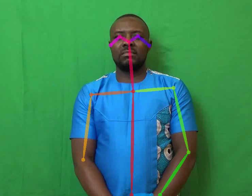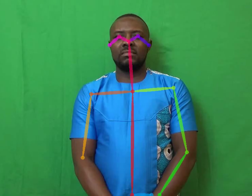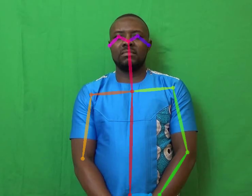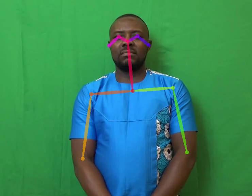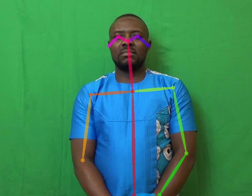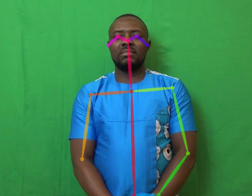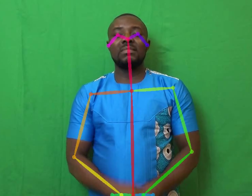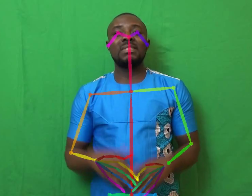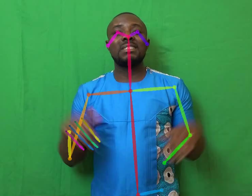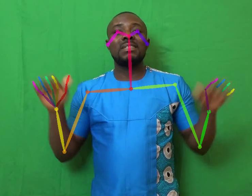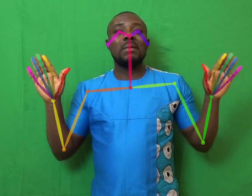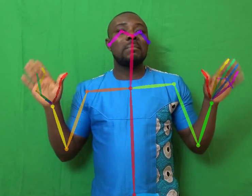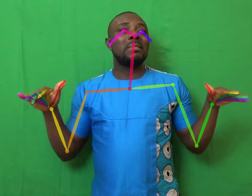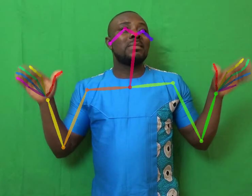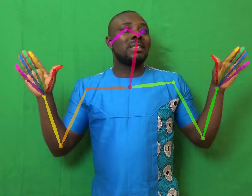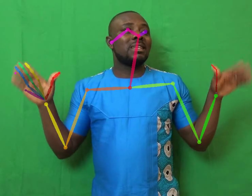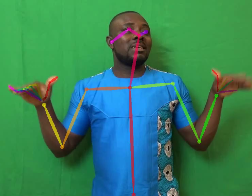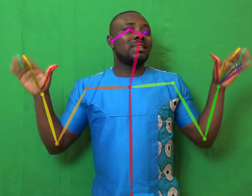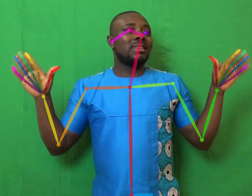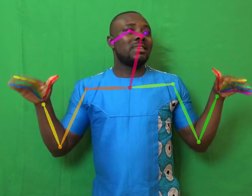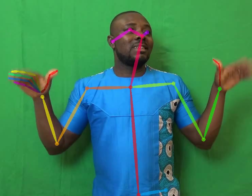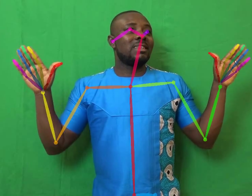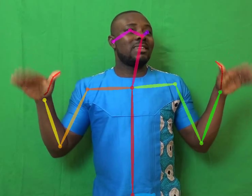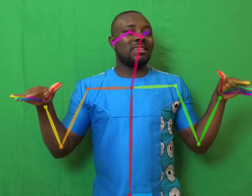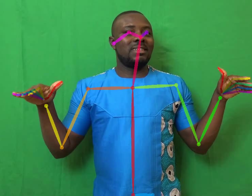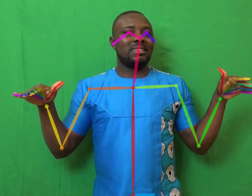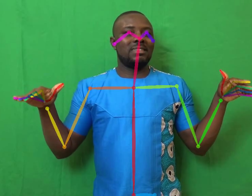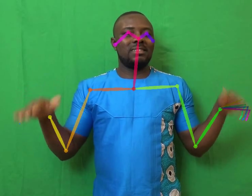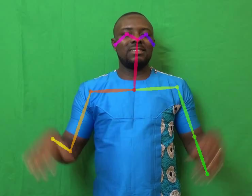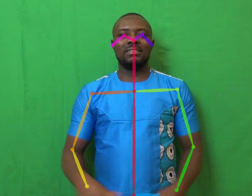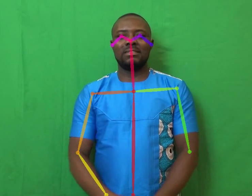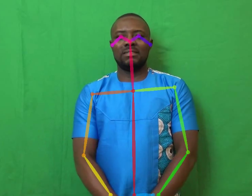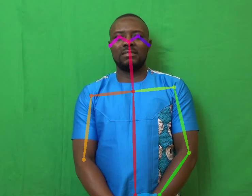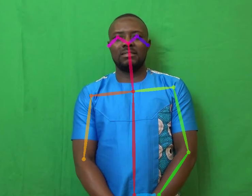bird